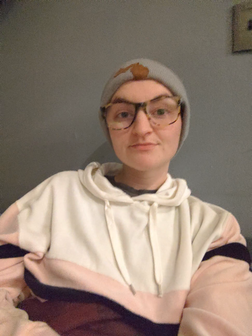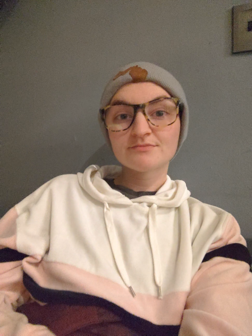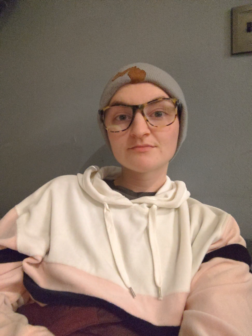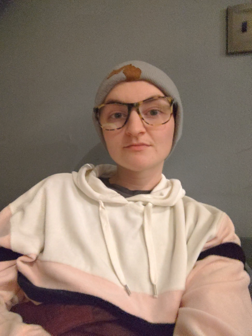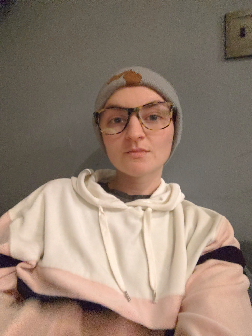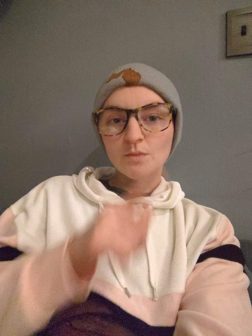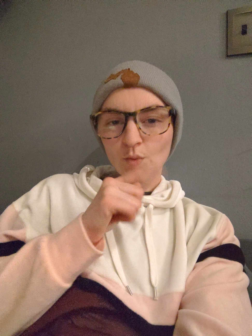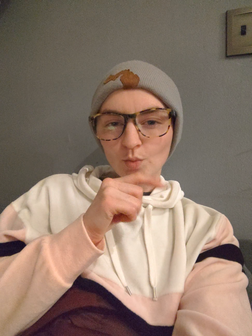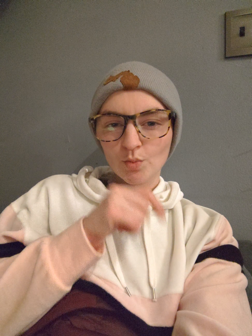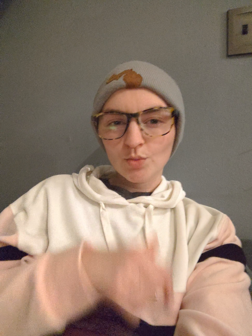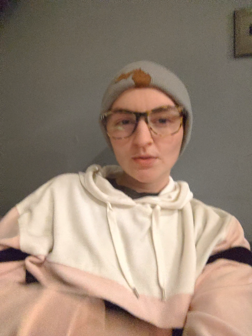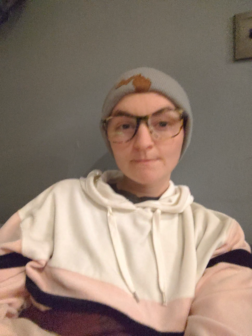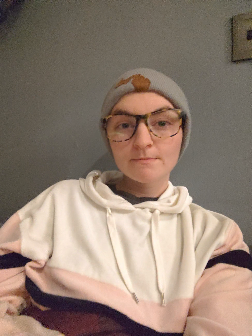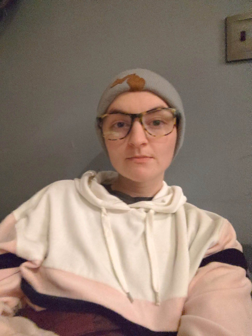who